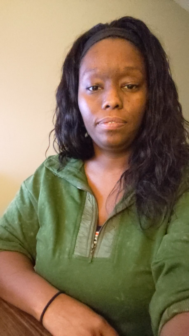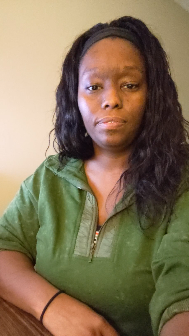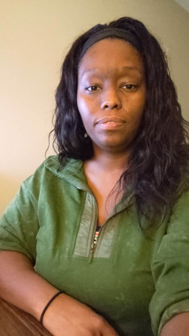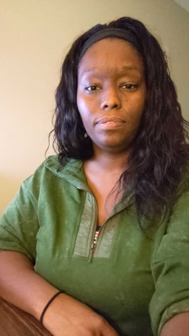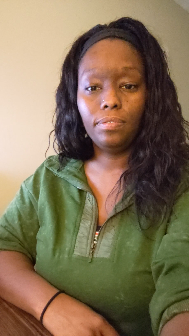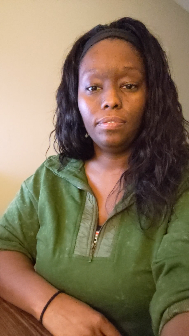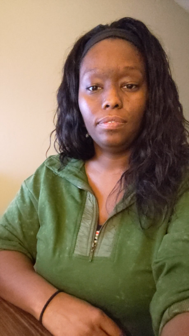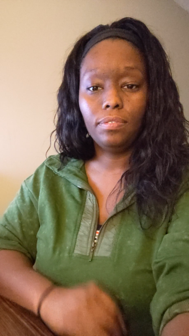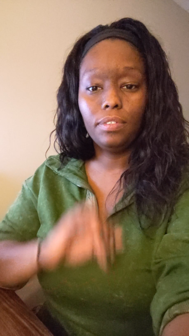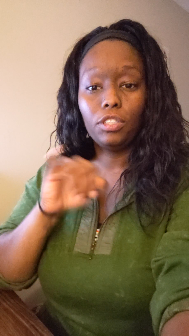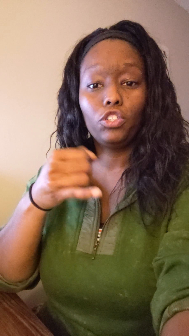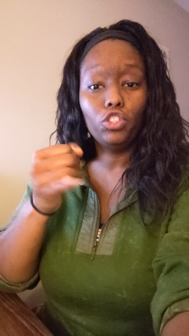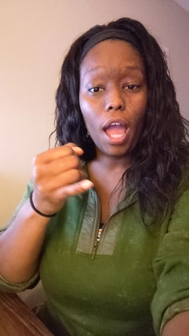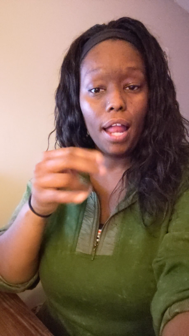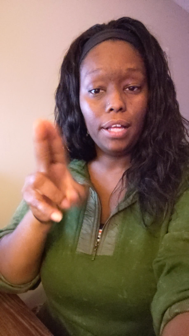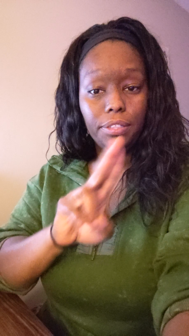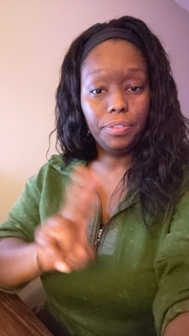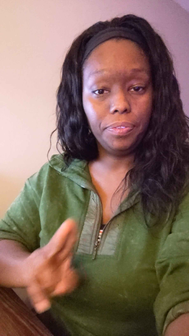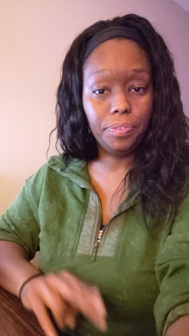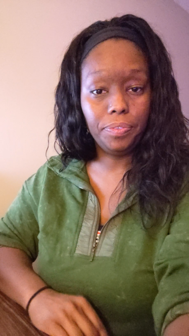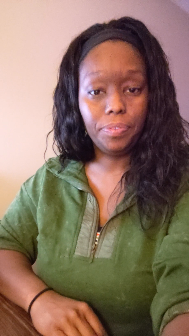jelly